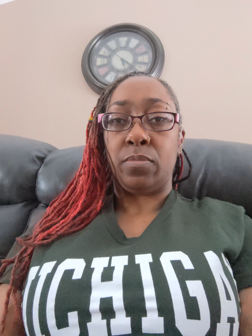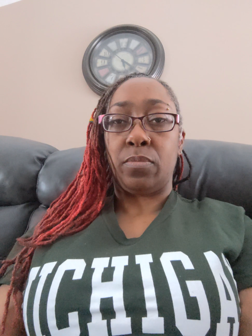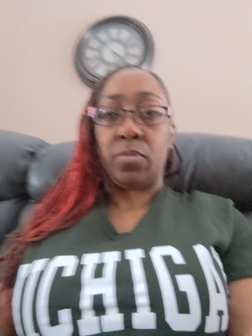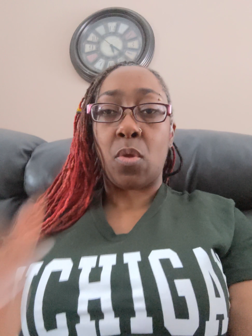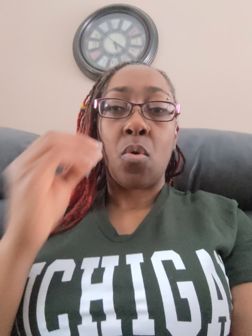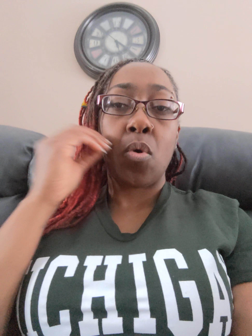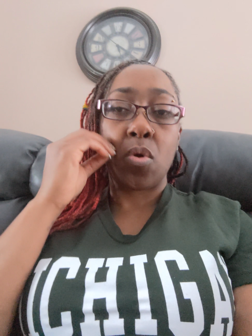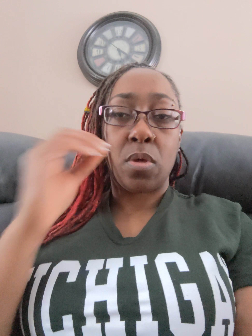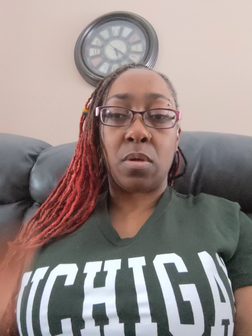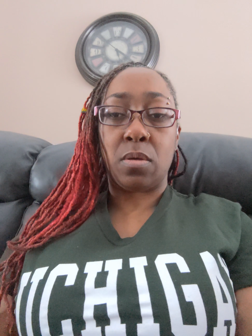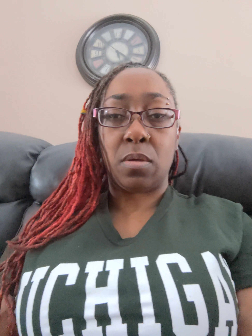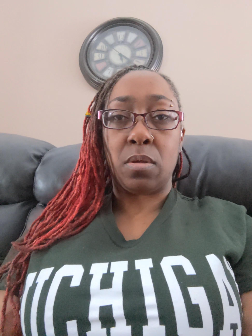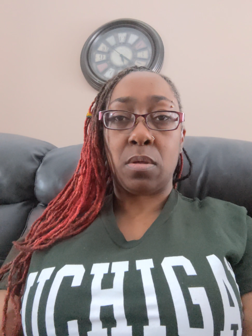home